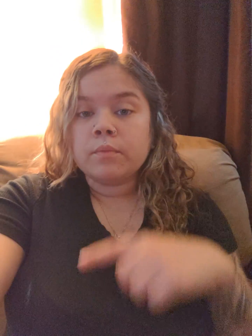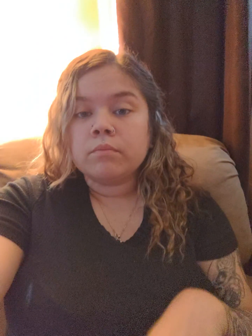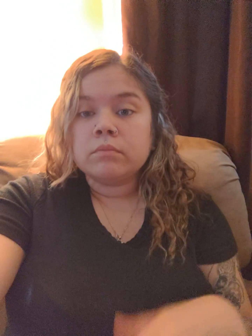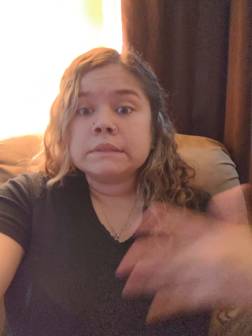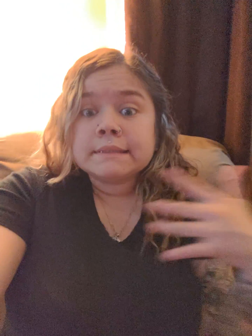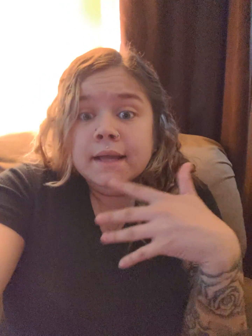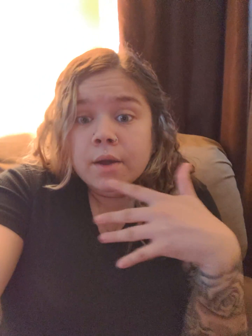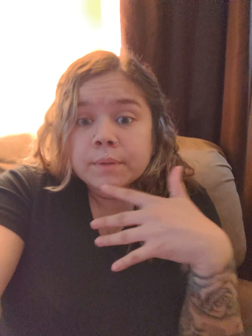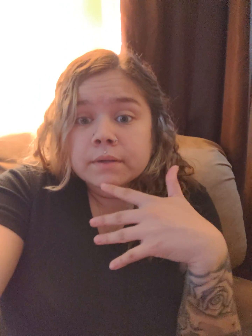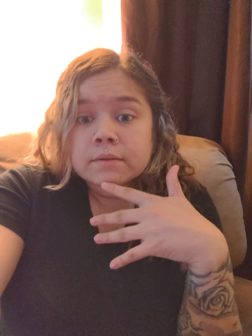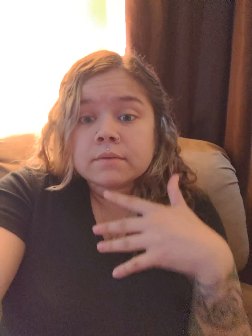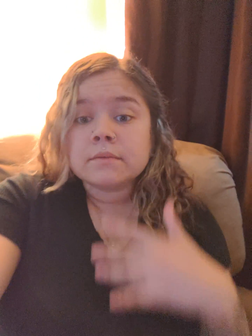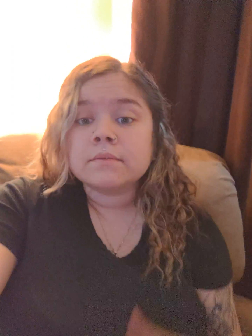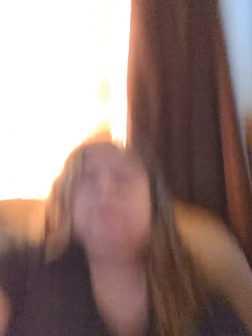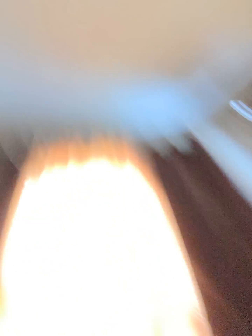scared